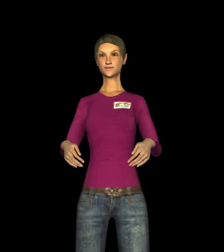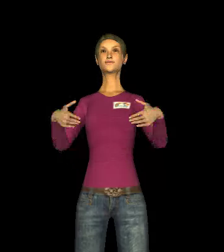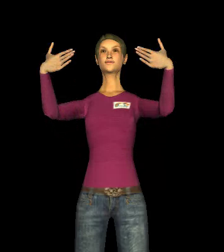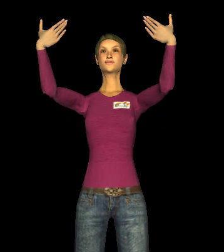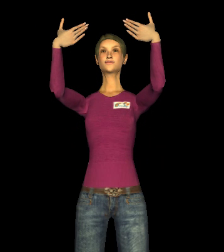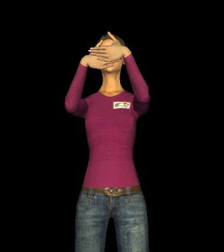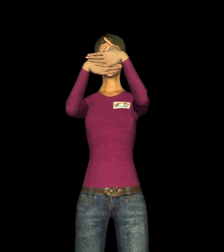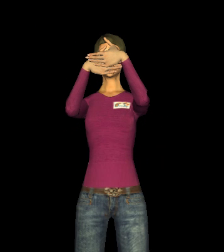الليل